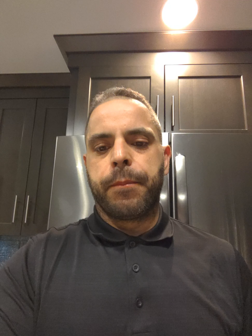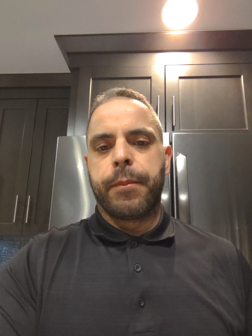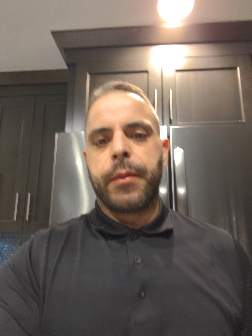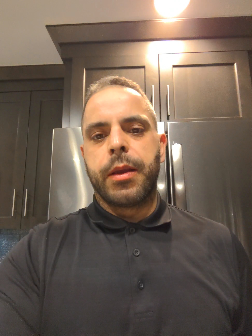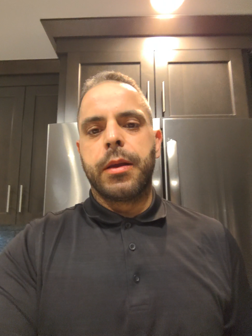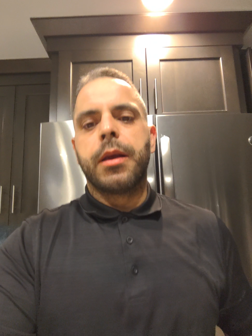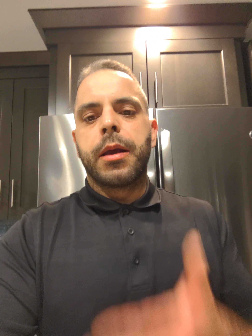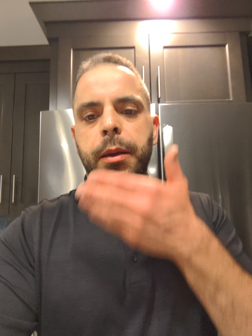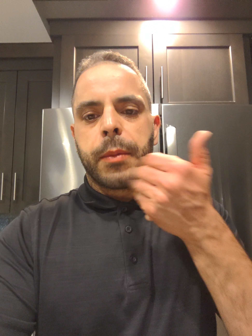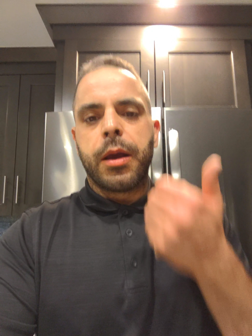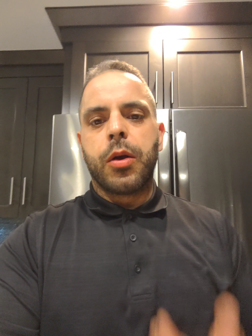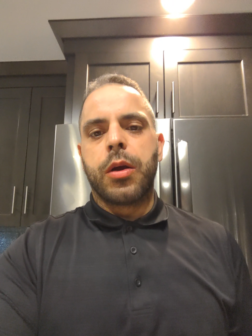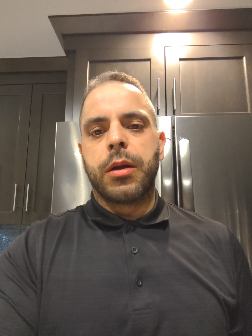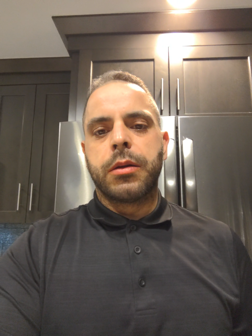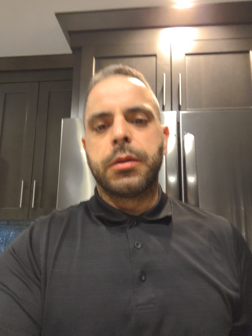better